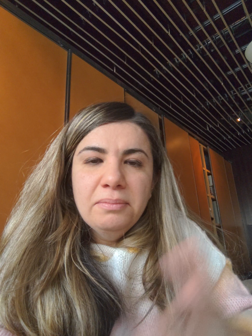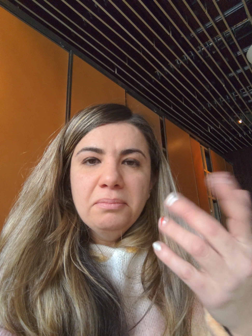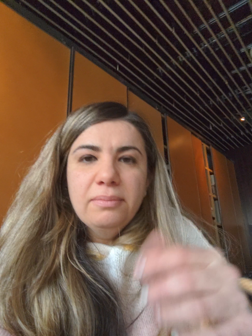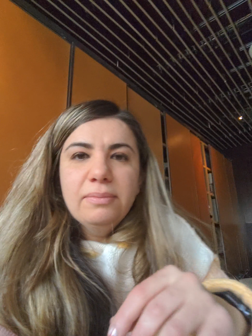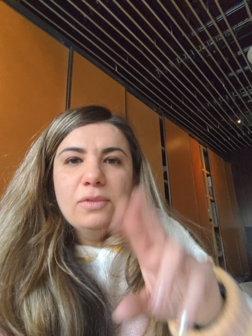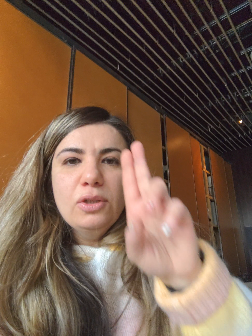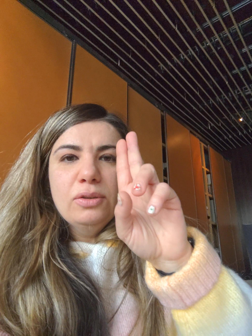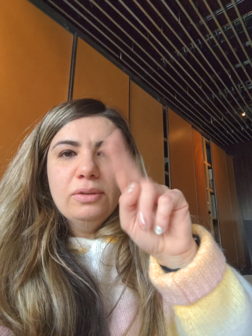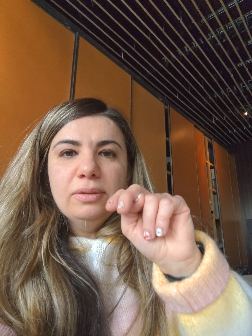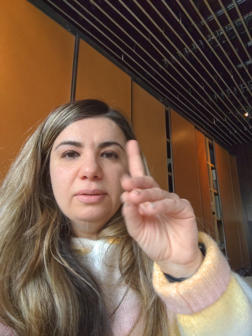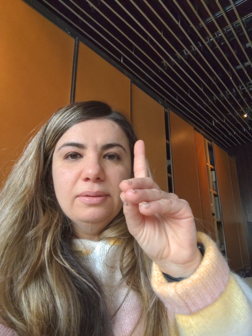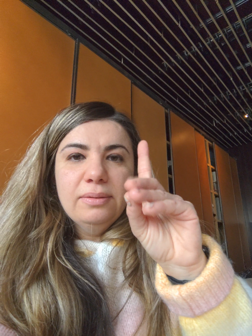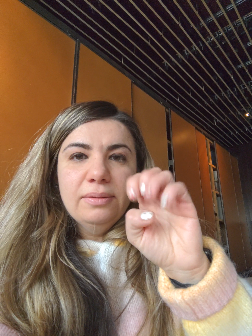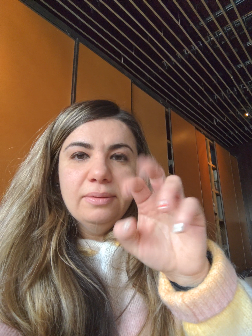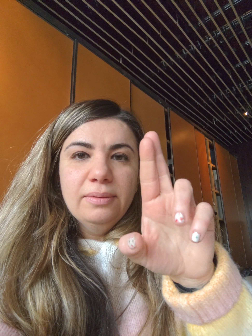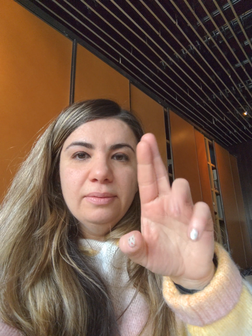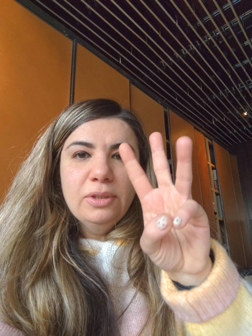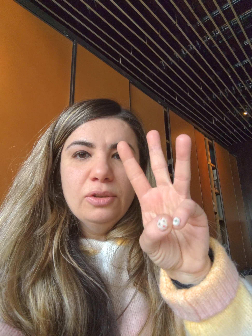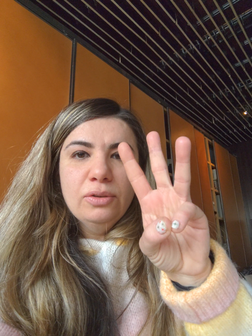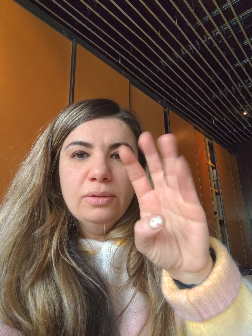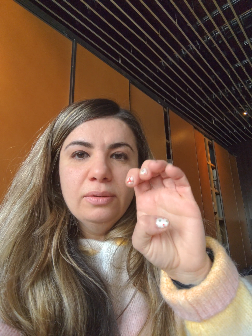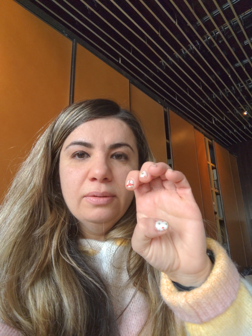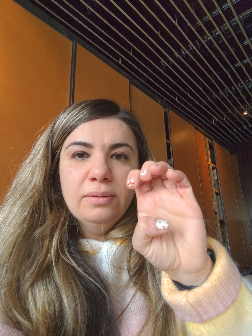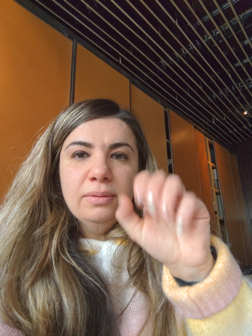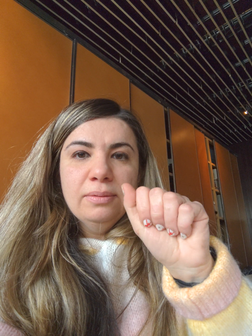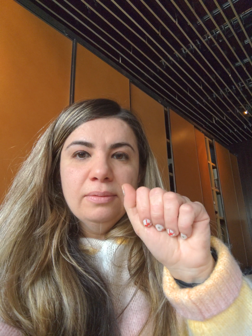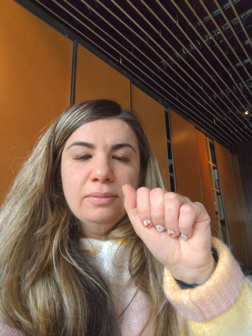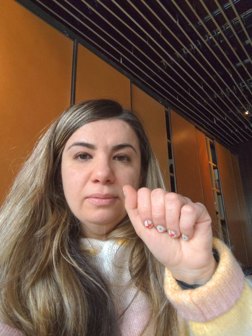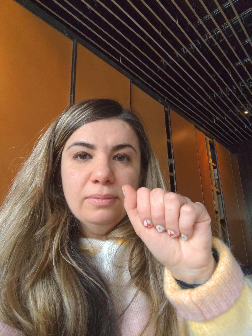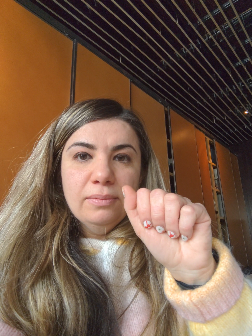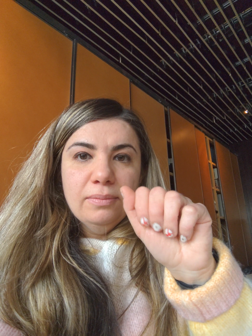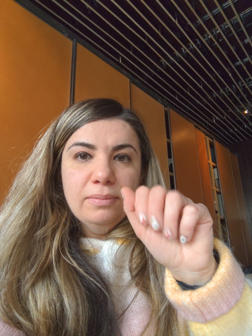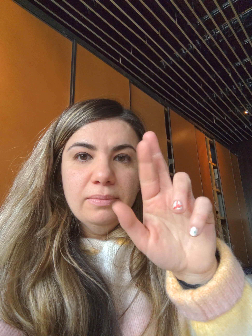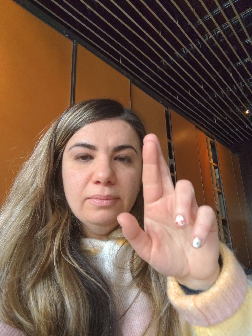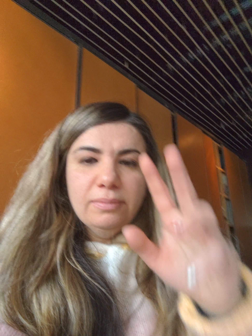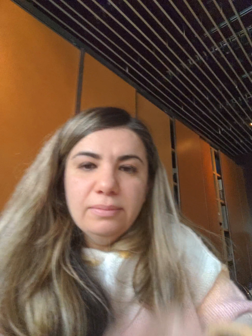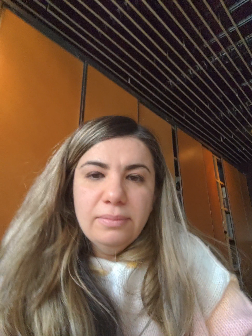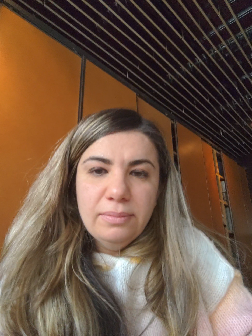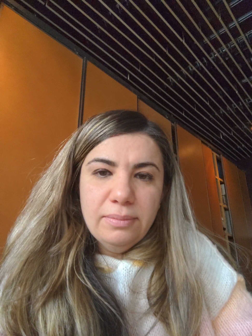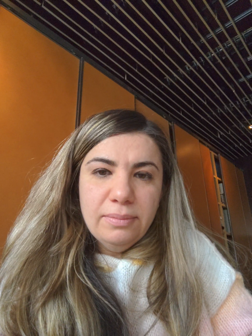underwear